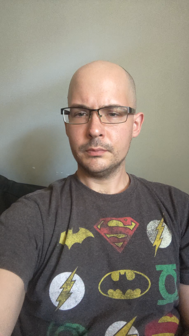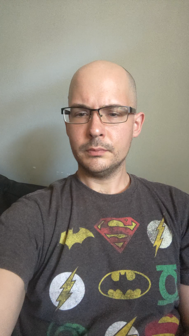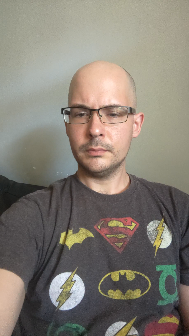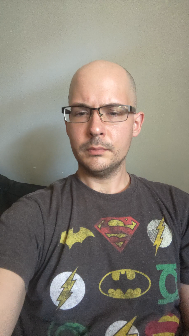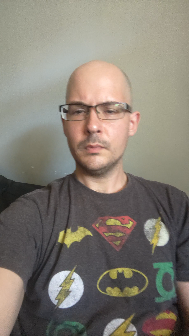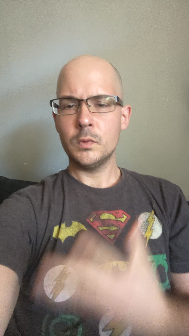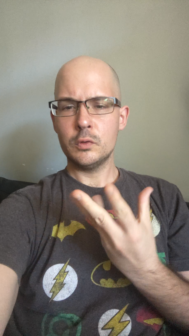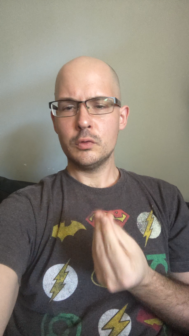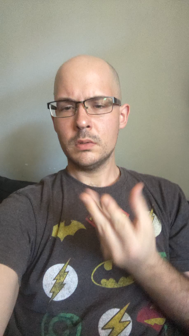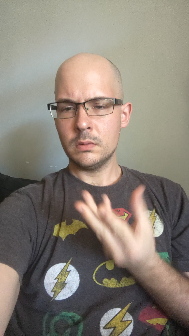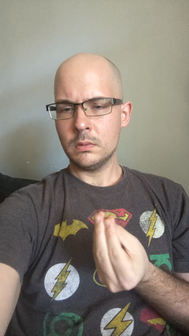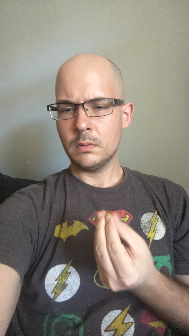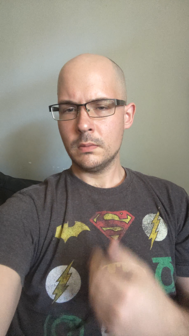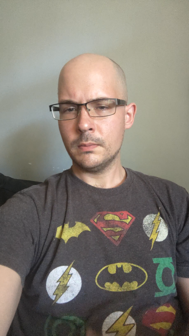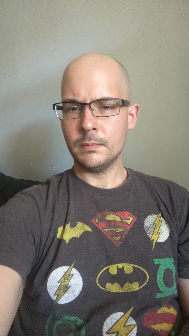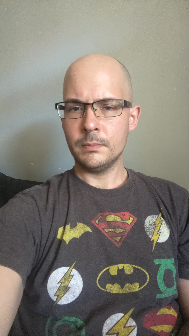gentle